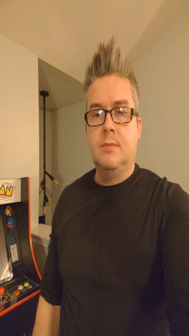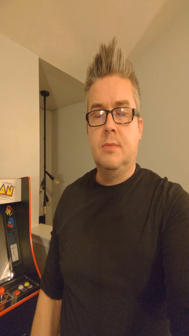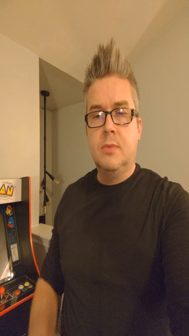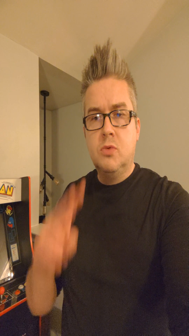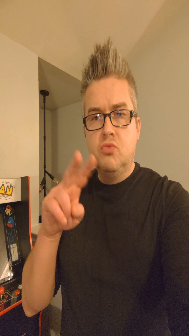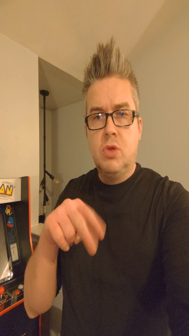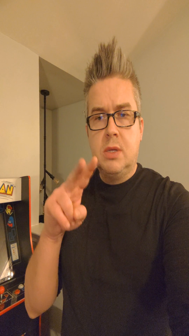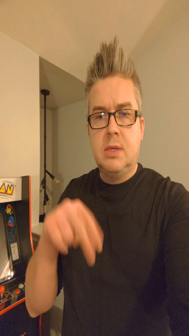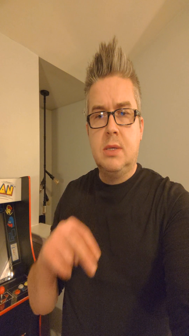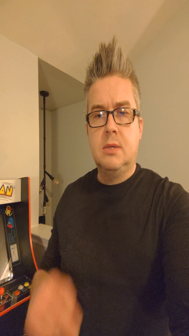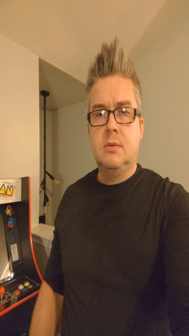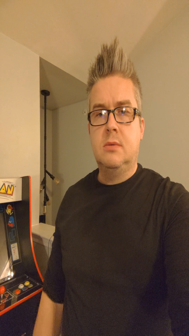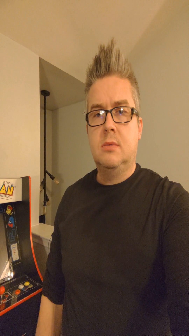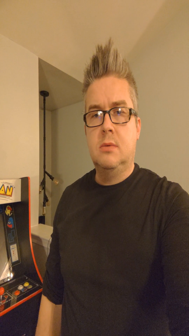read